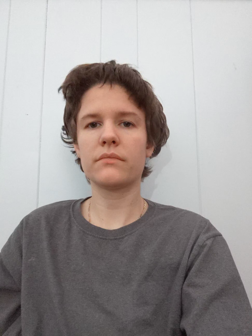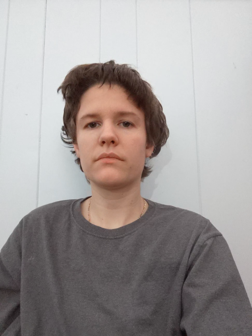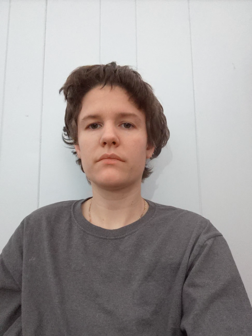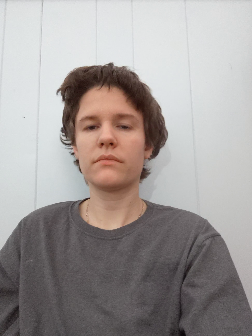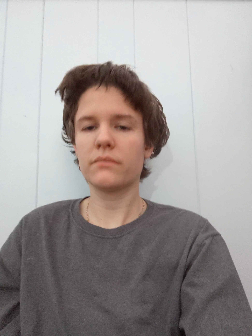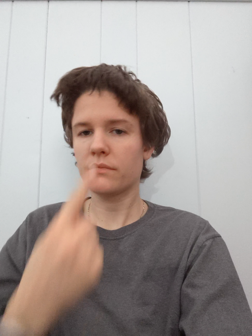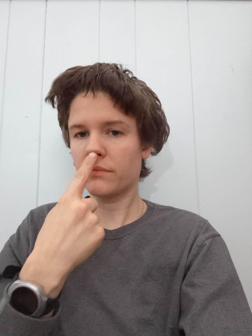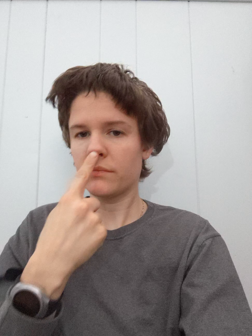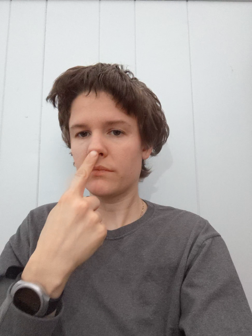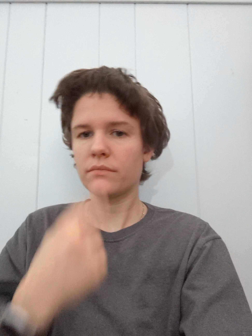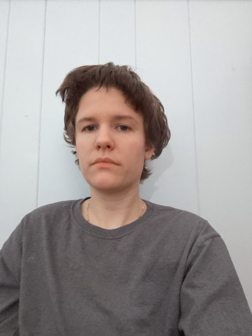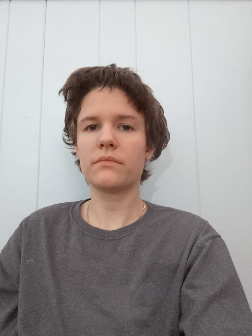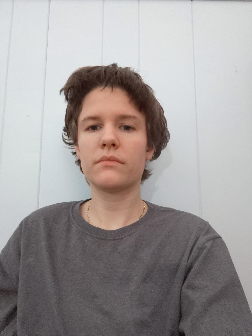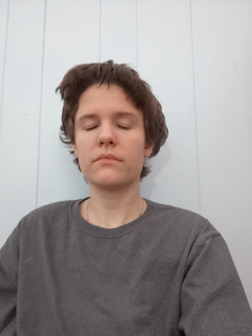nose